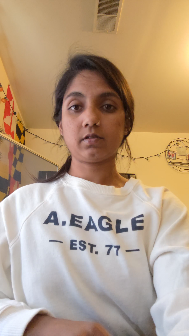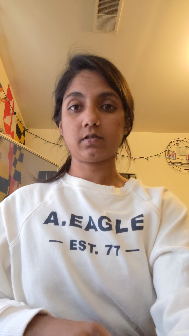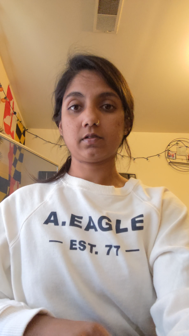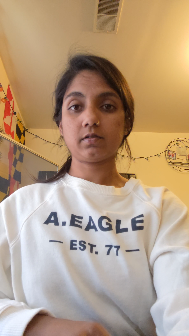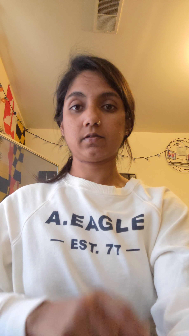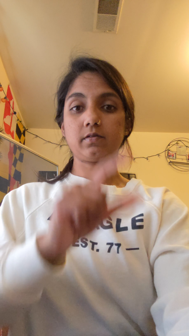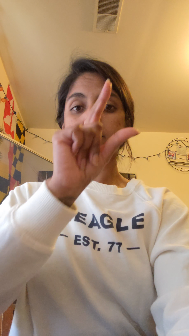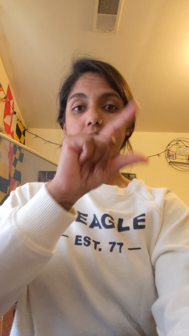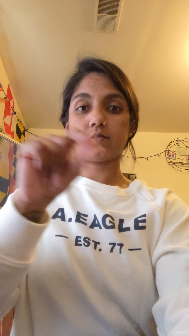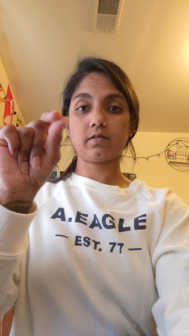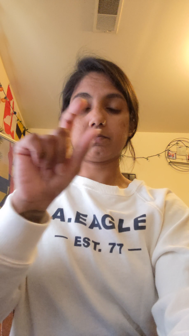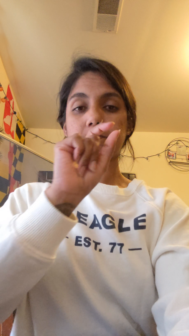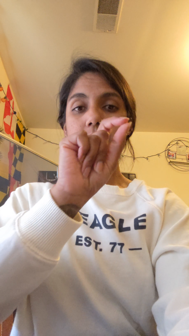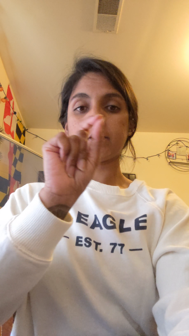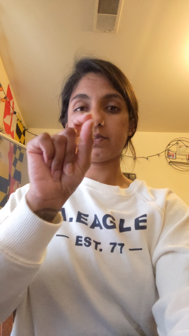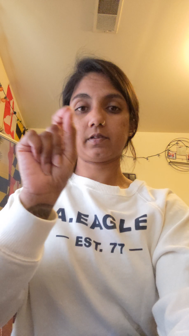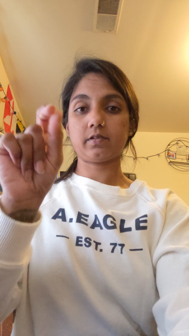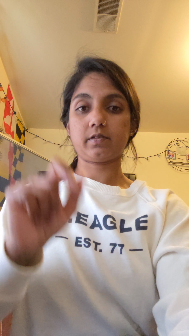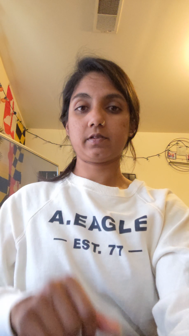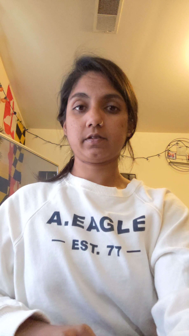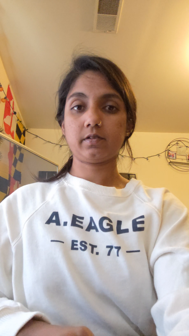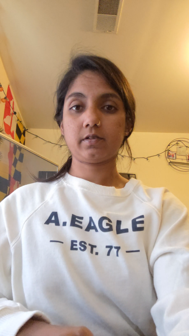peas